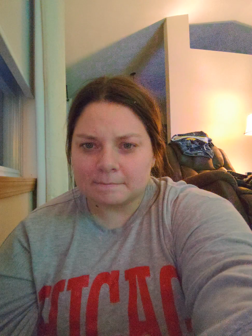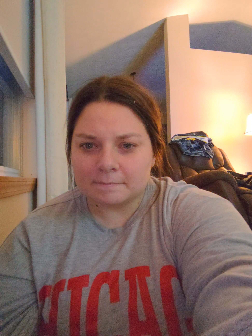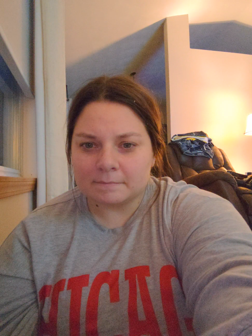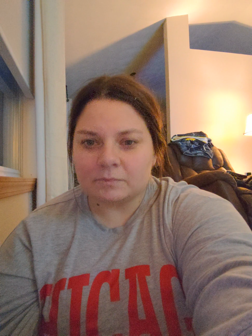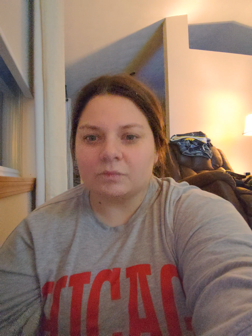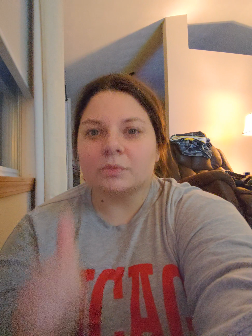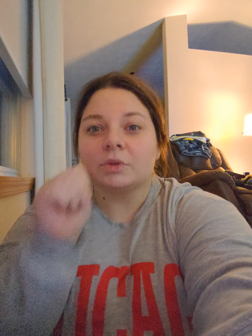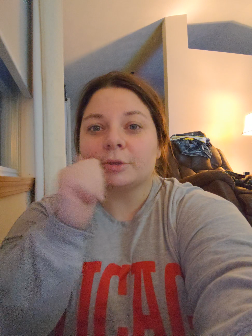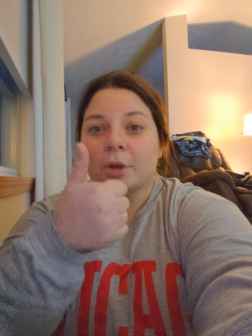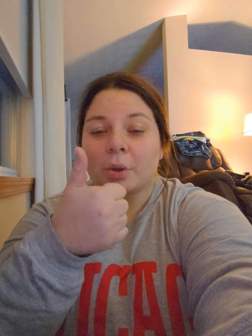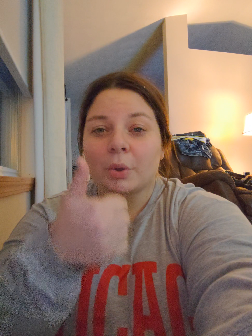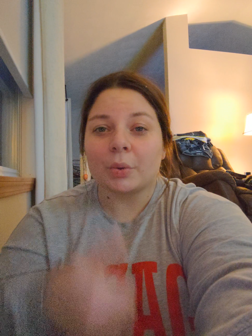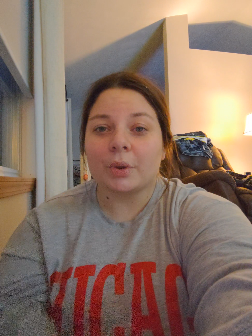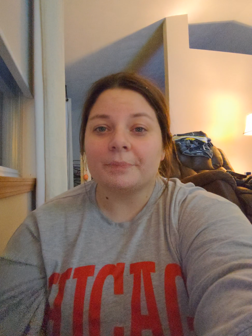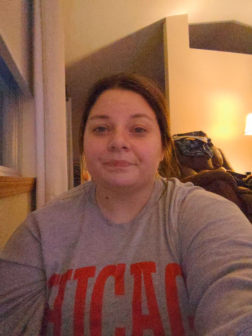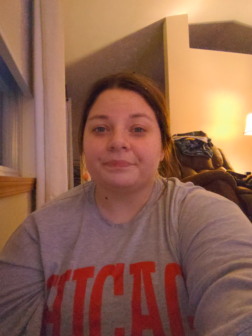tomorrow